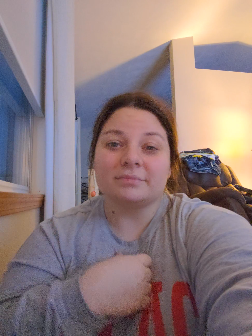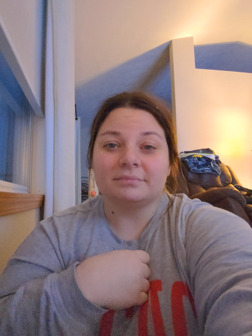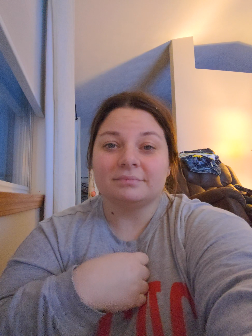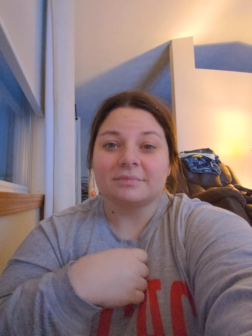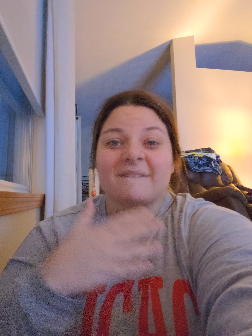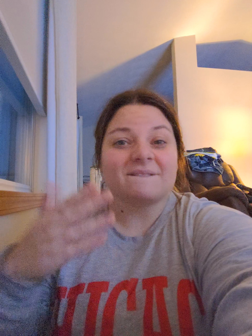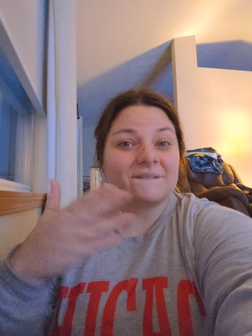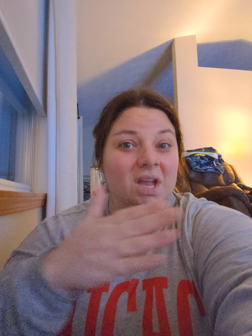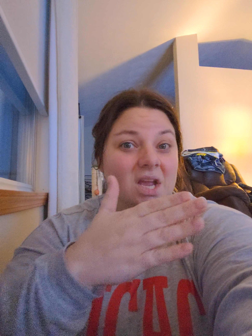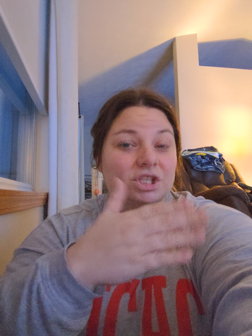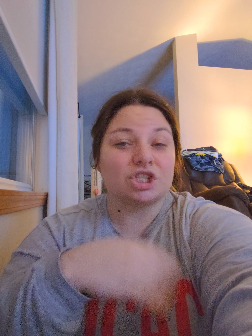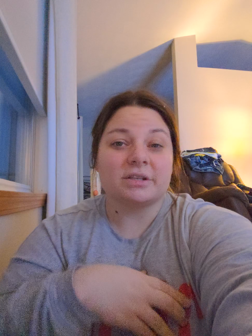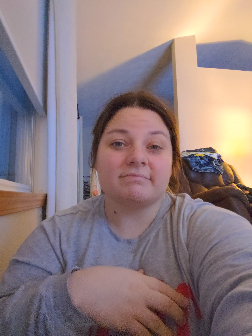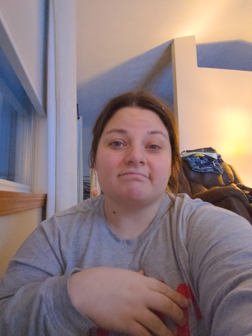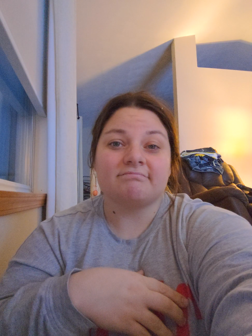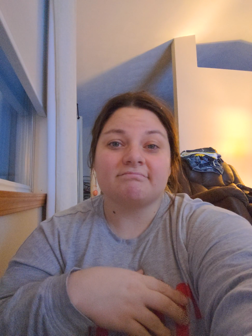fish